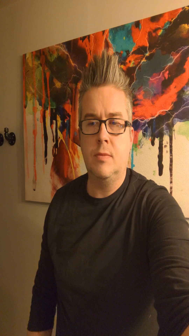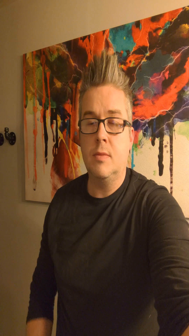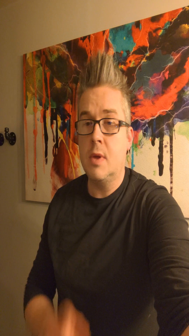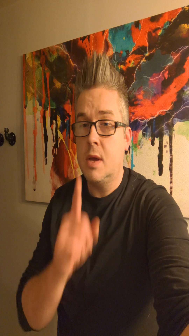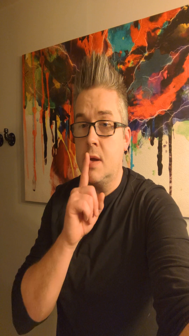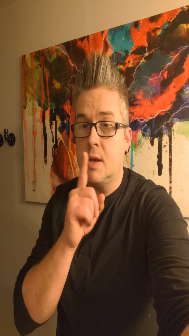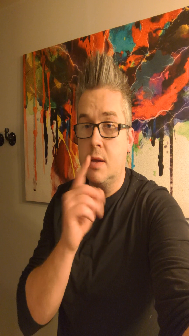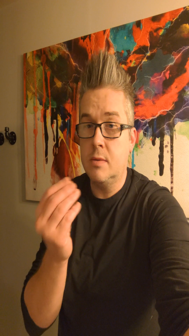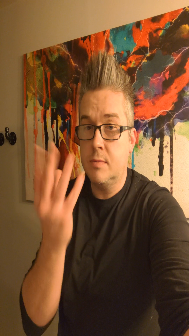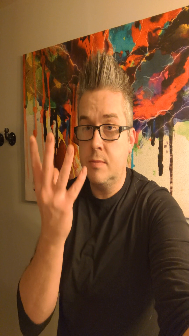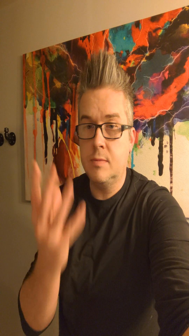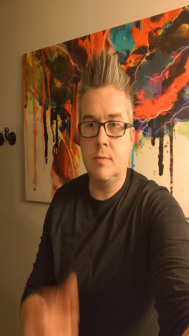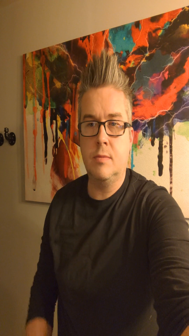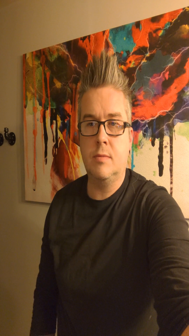lamp